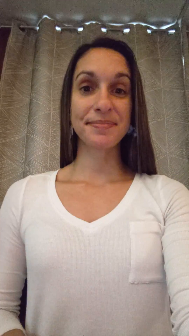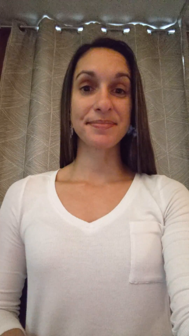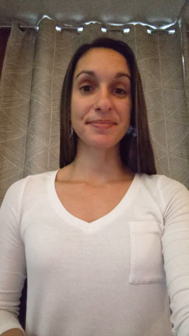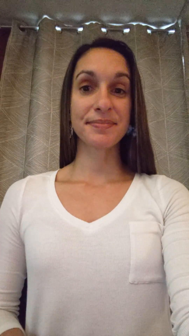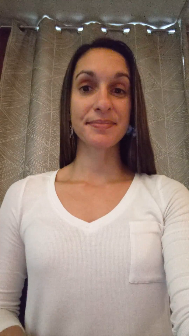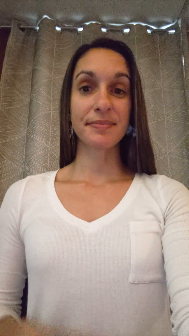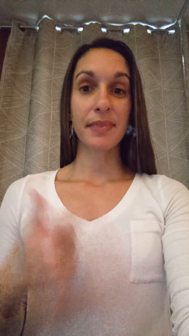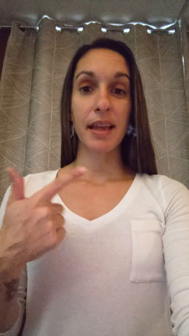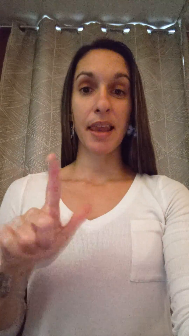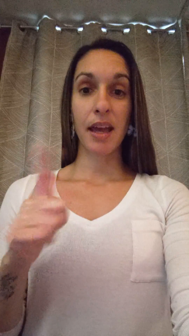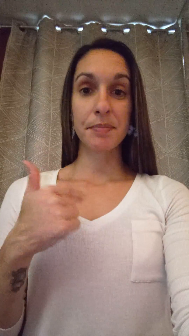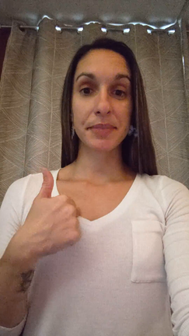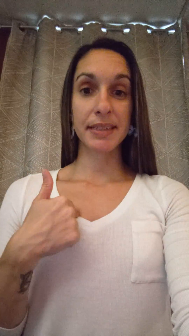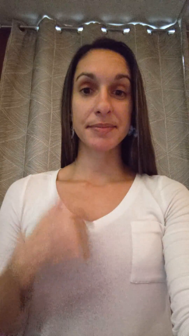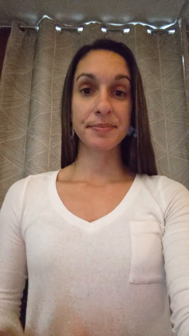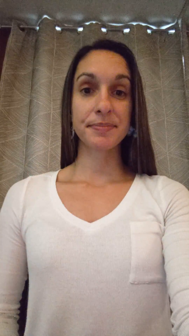let me